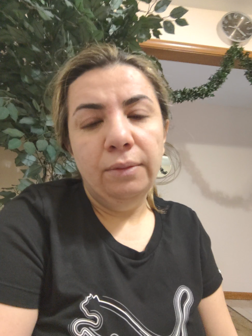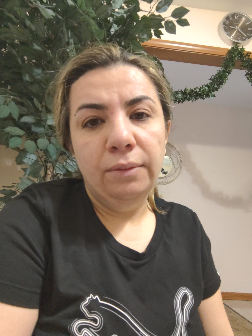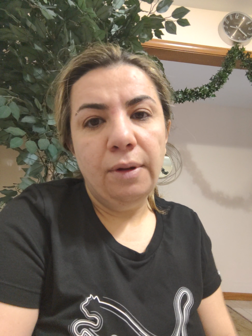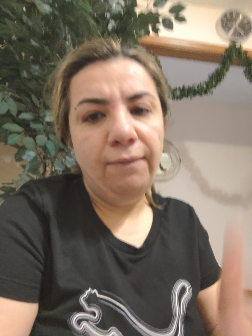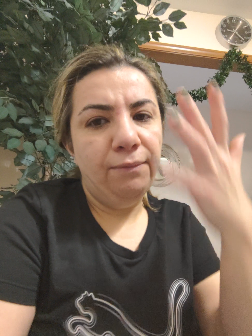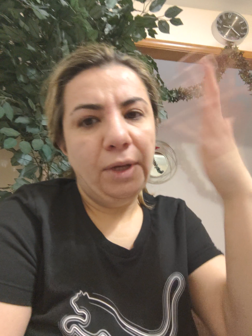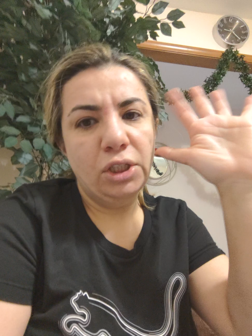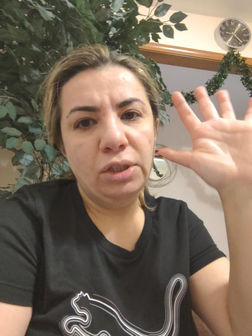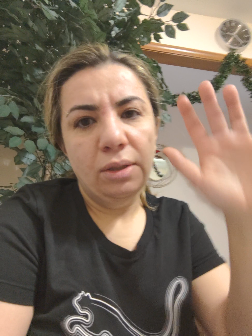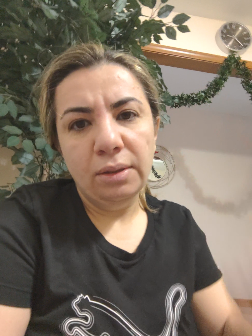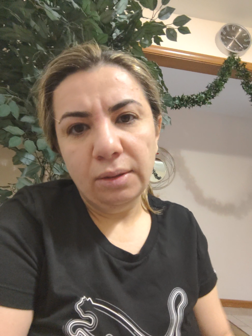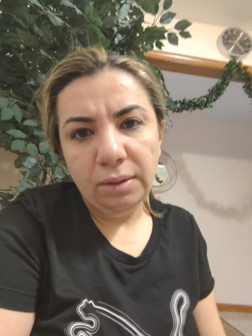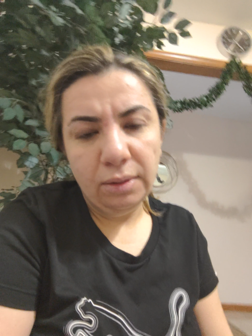finish